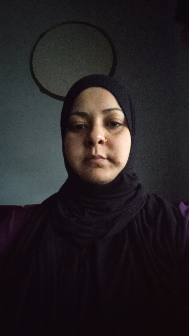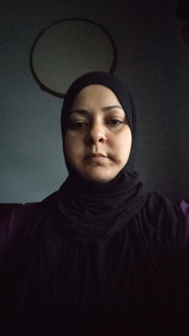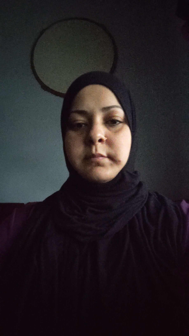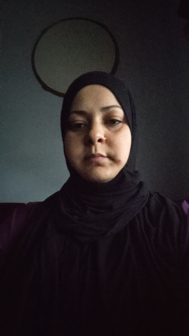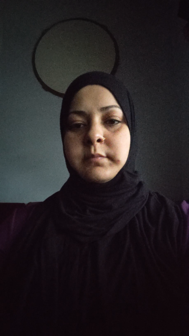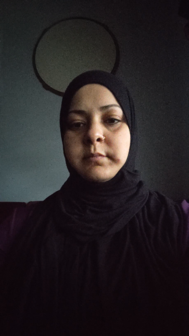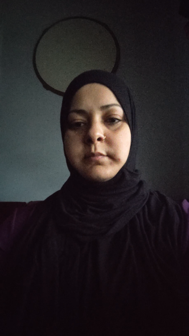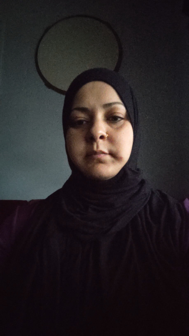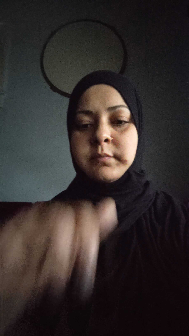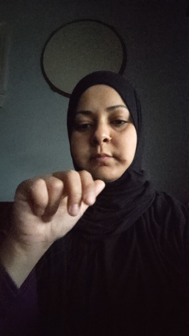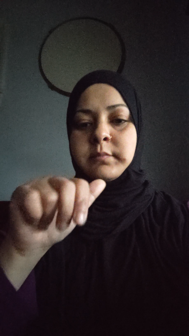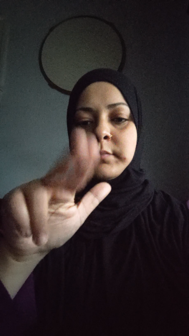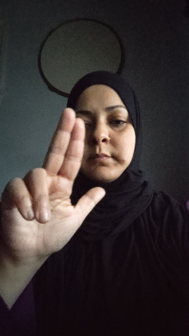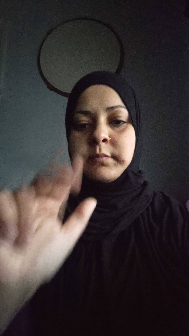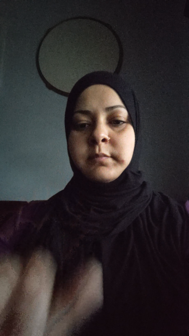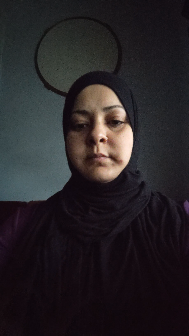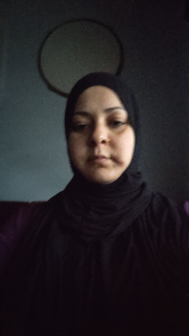lick